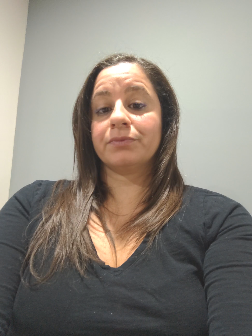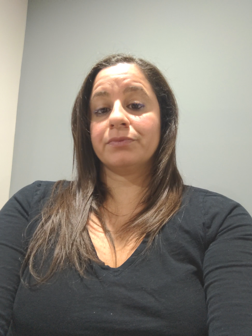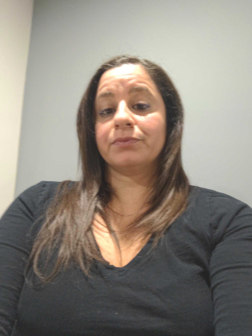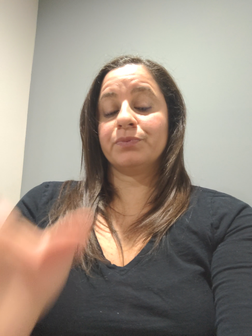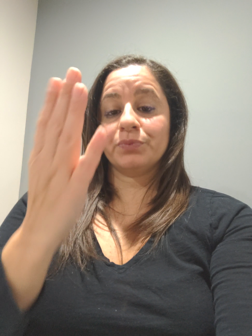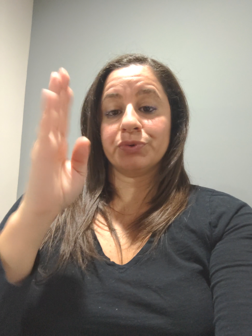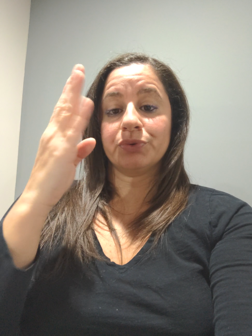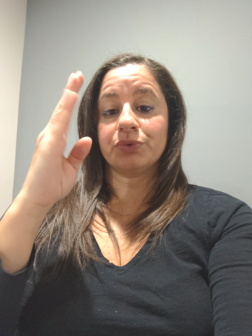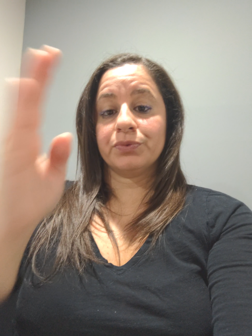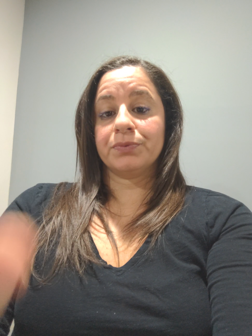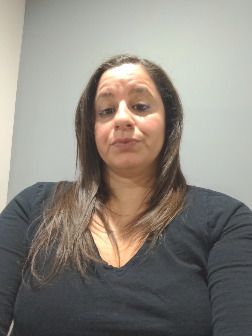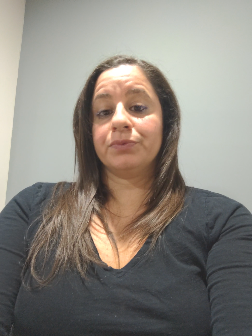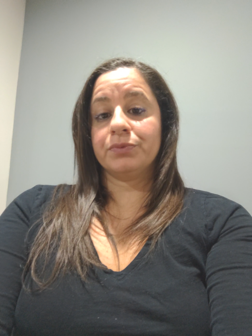blue